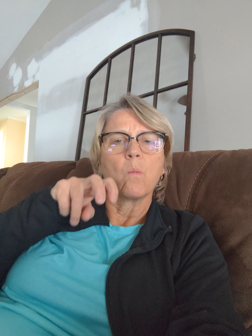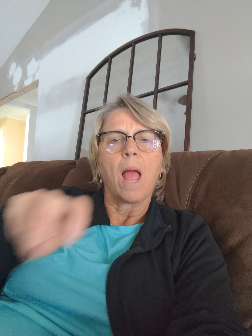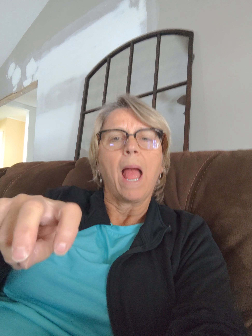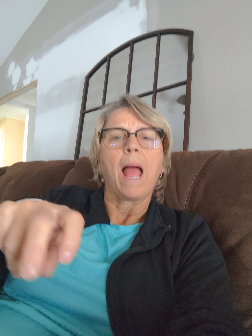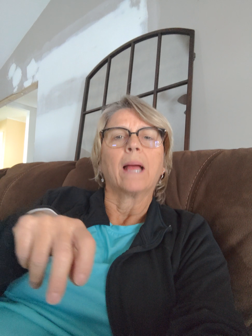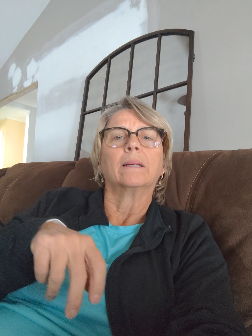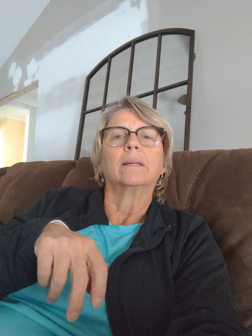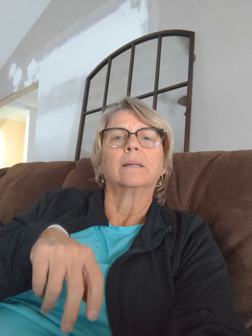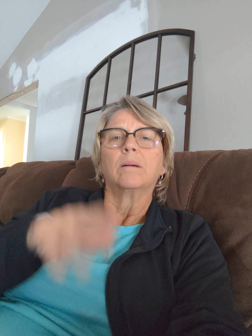ride